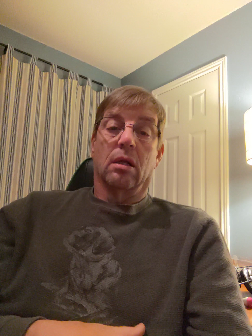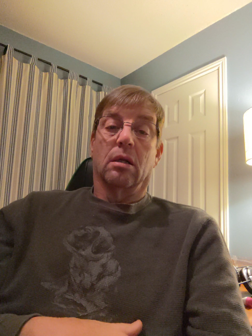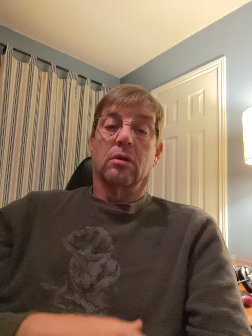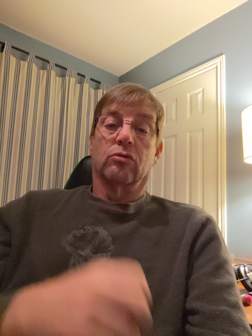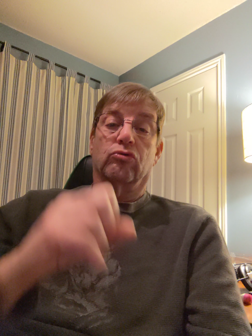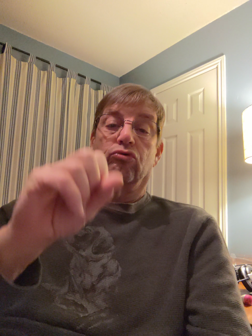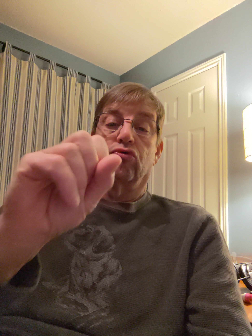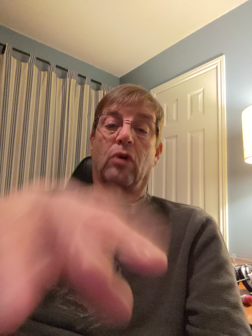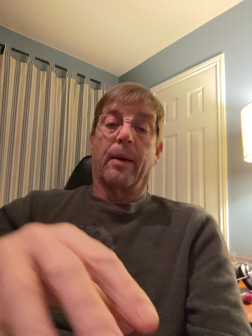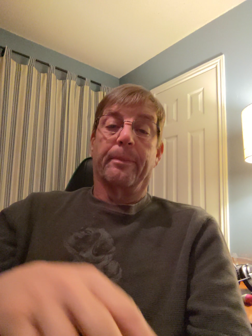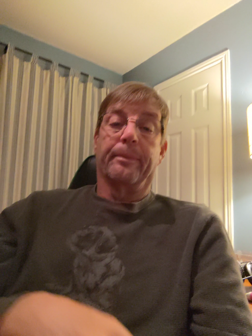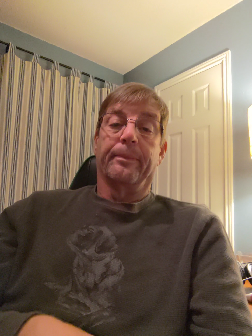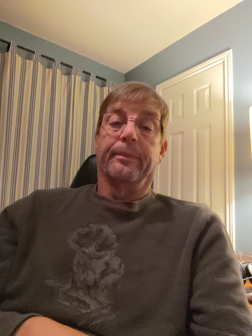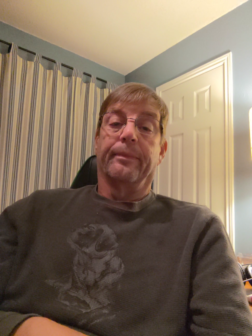drop